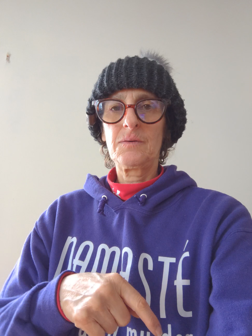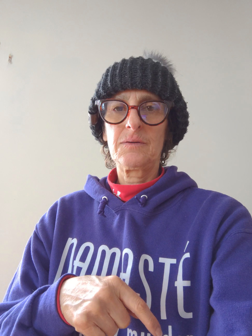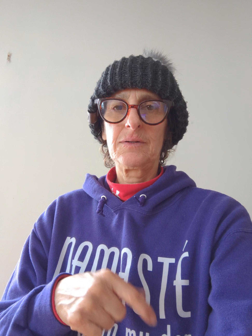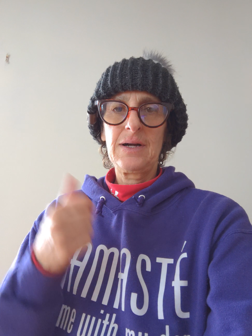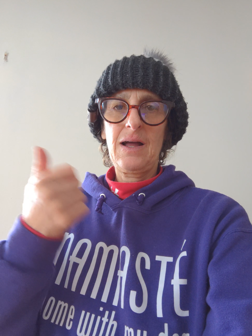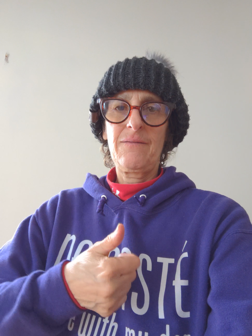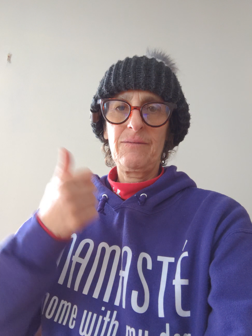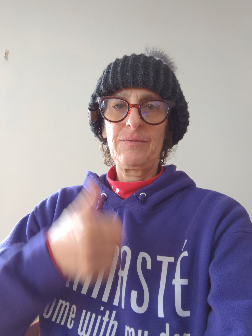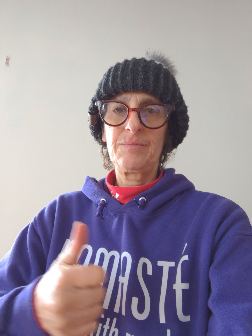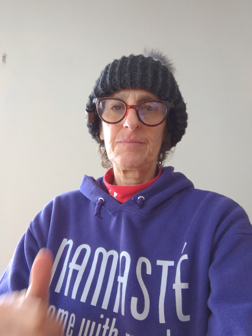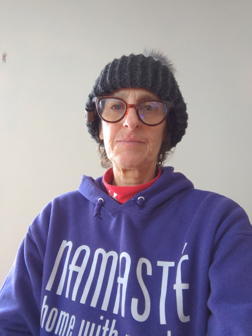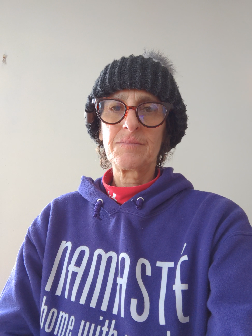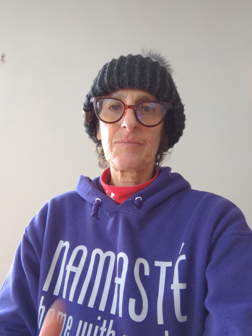every